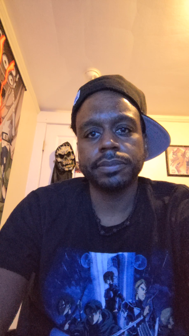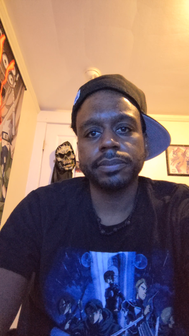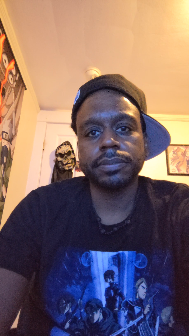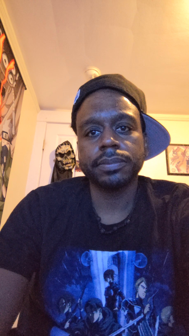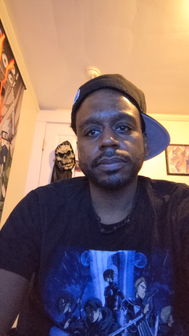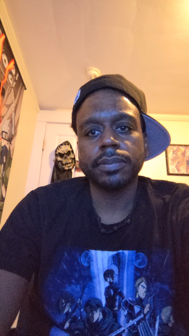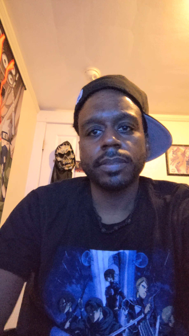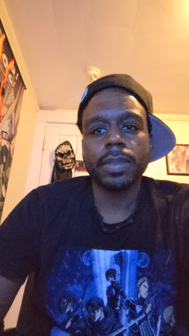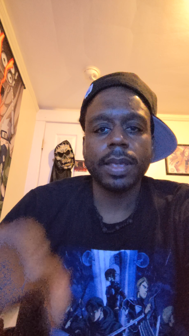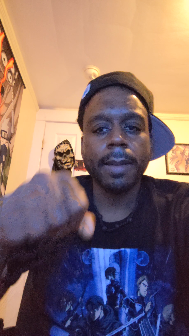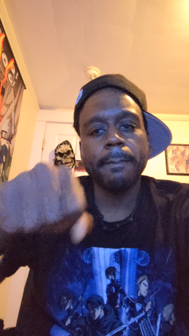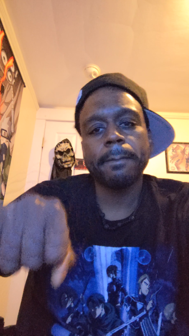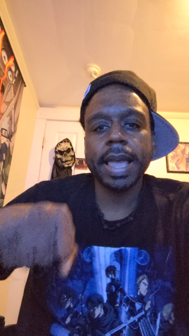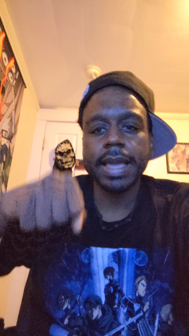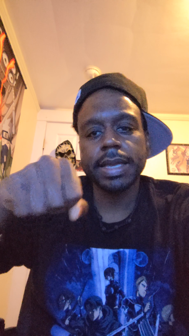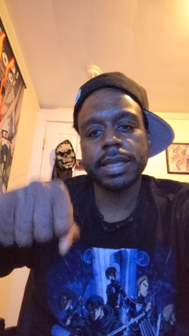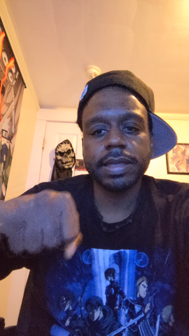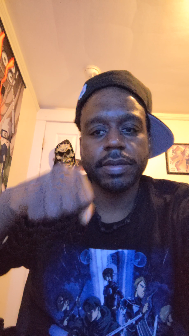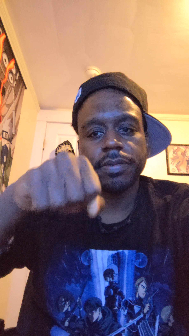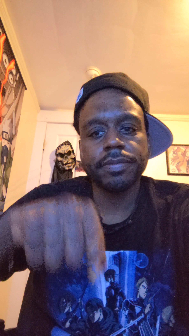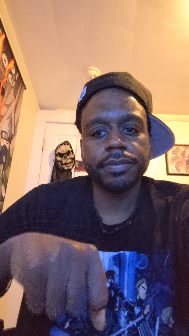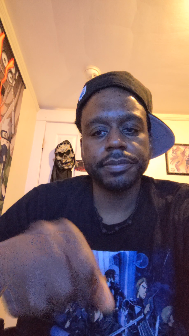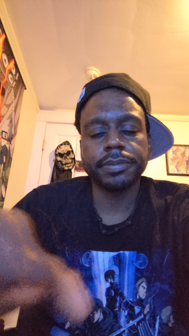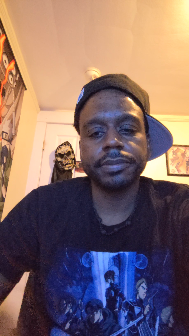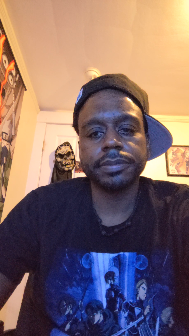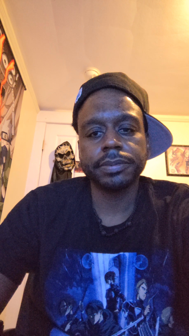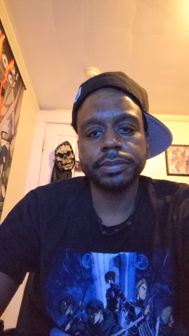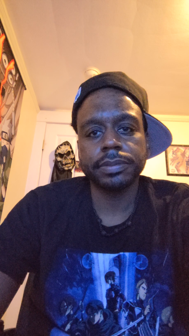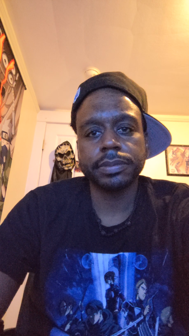bicycle